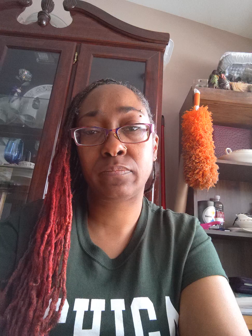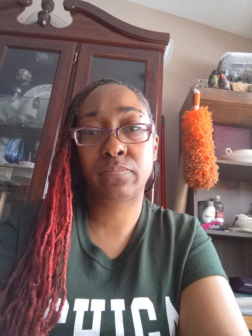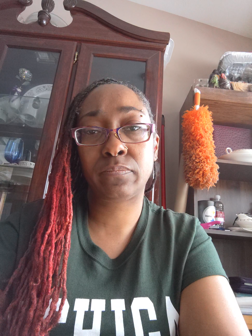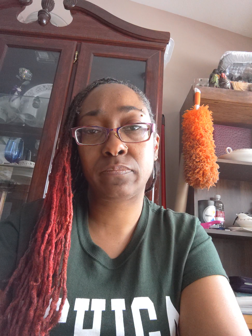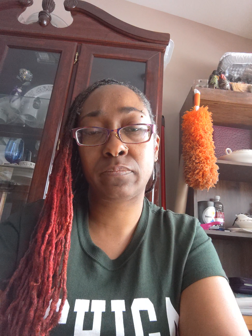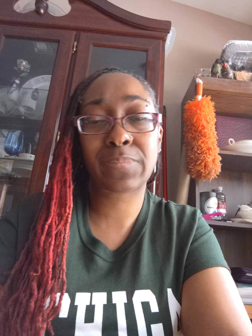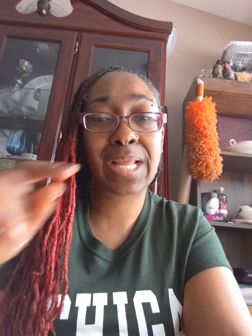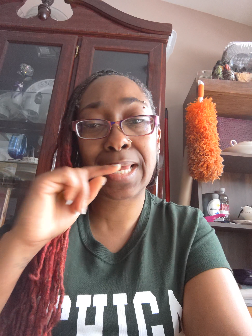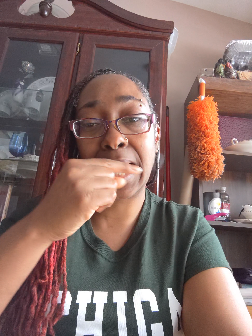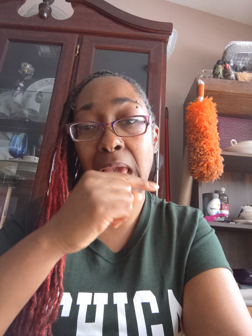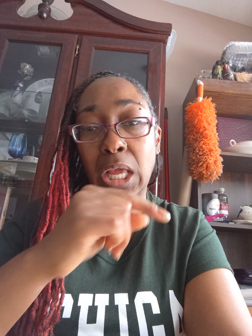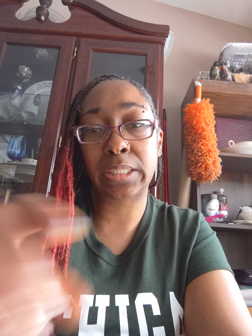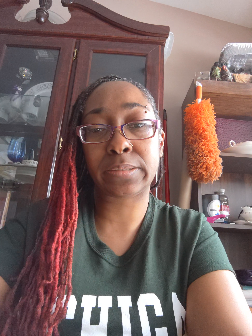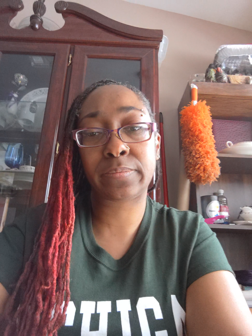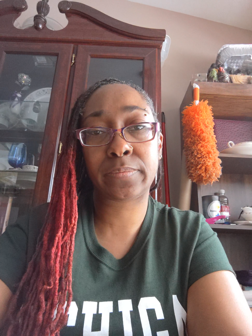carrot